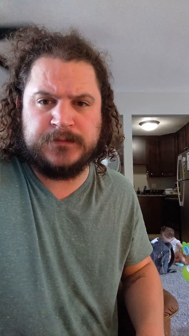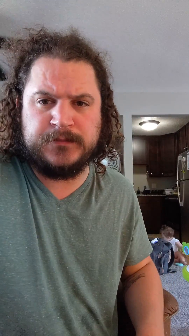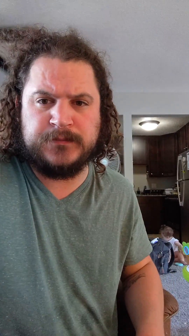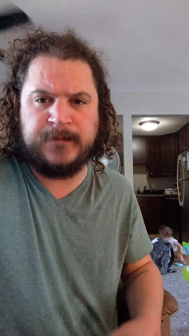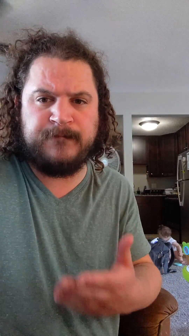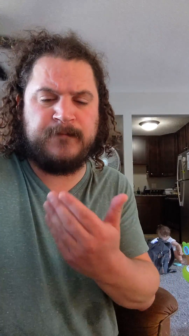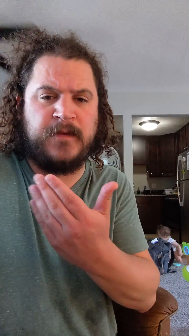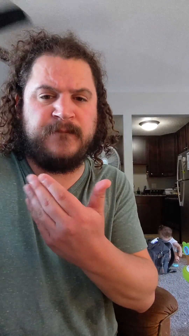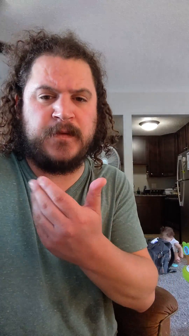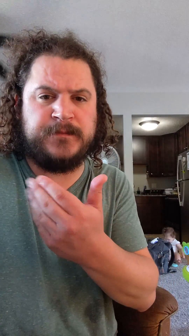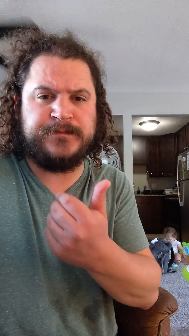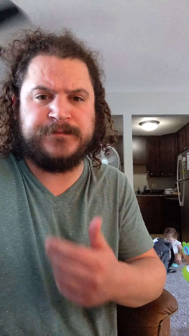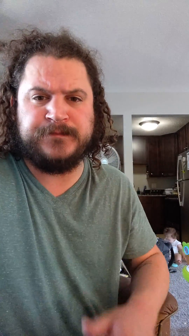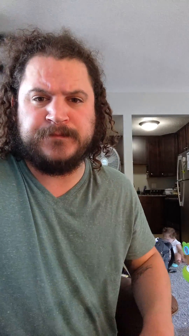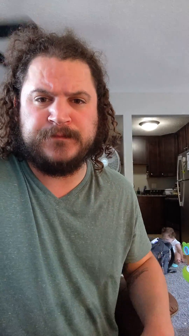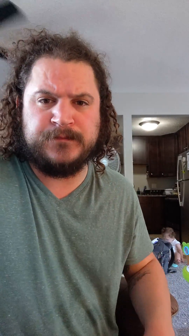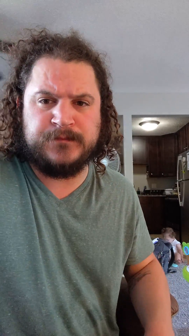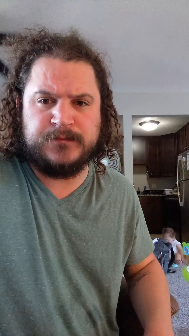butterfly